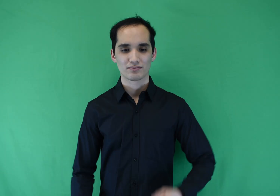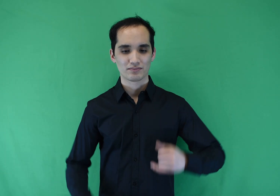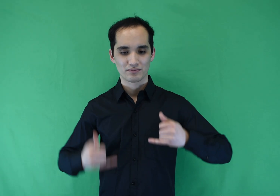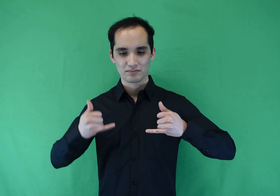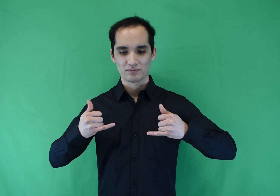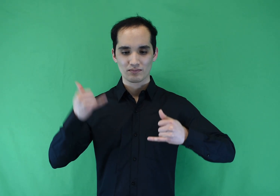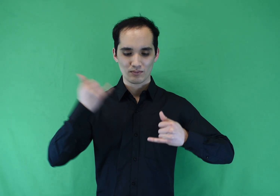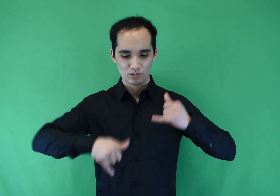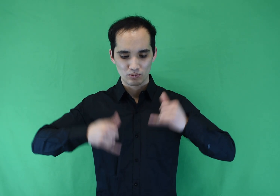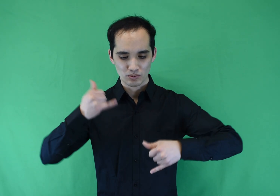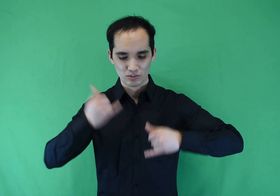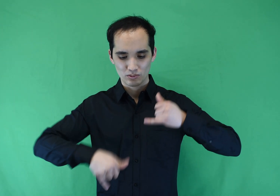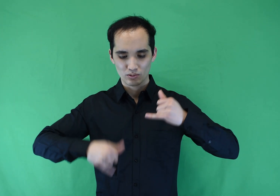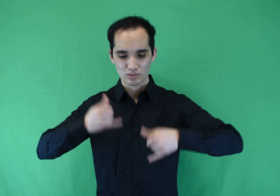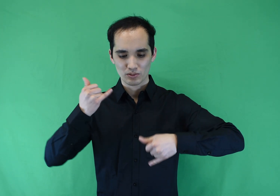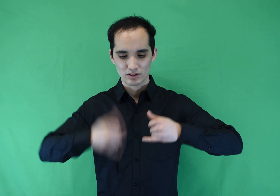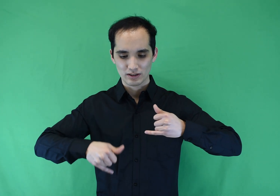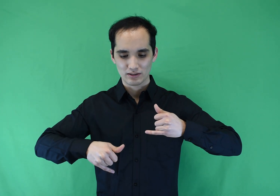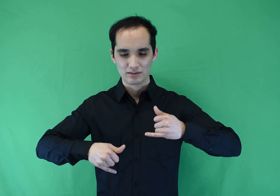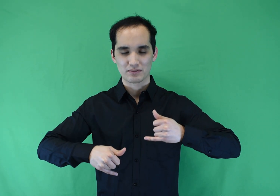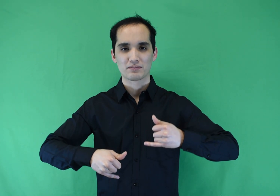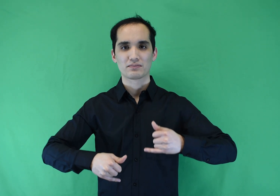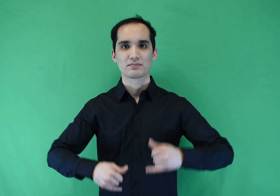químicos